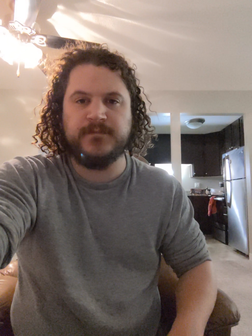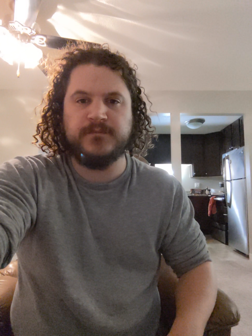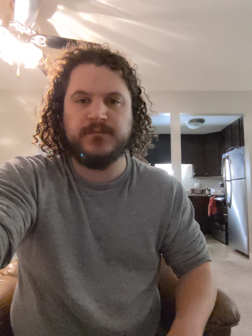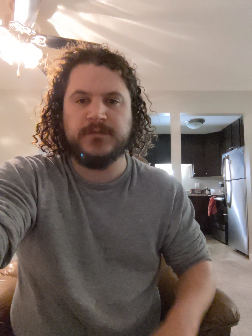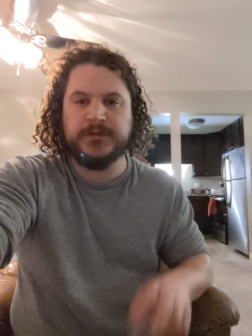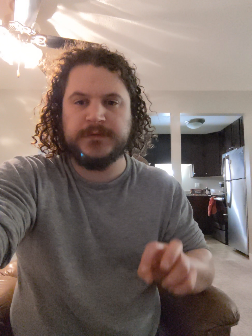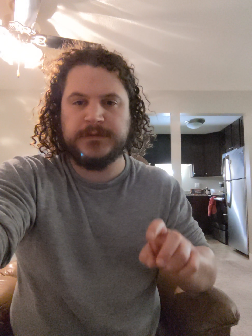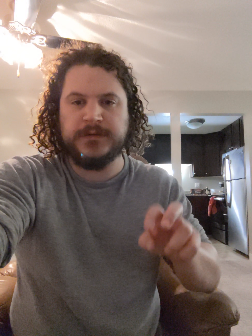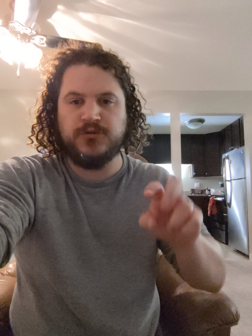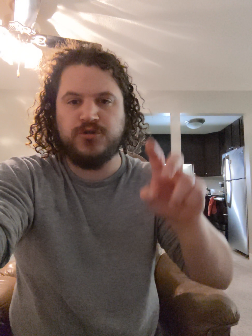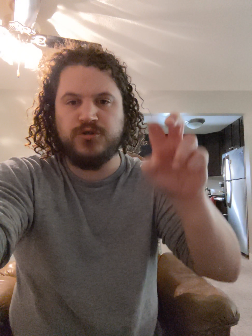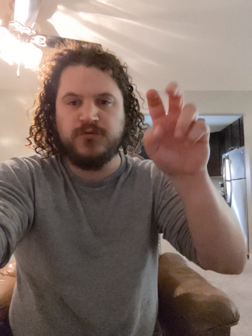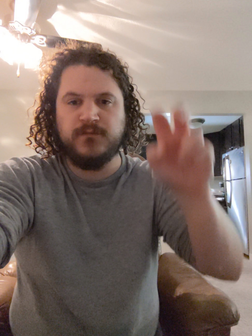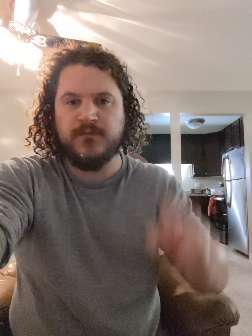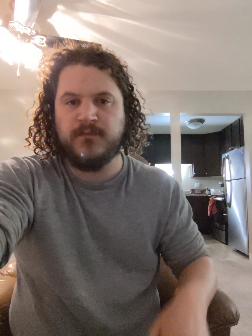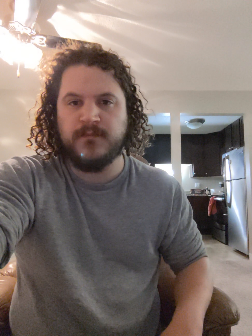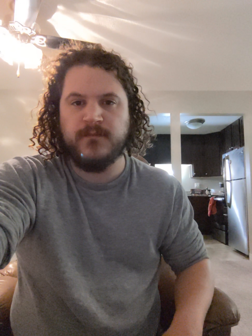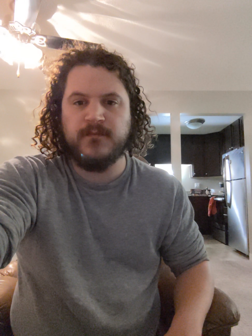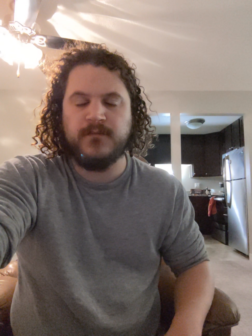stairs